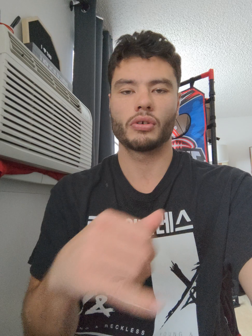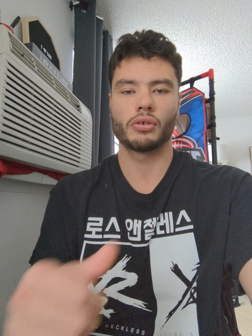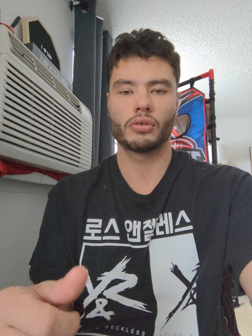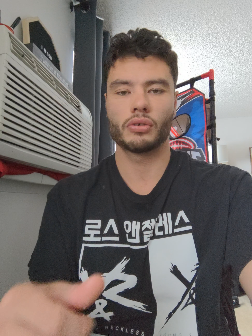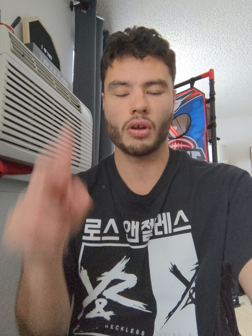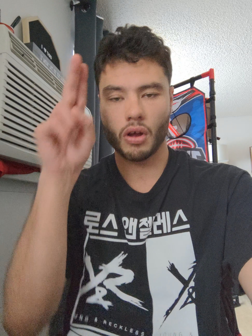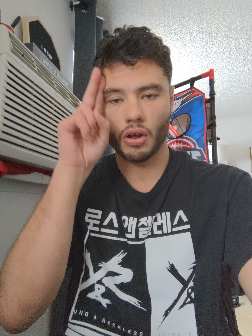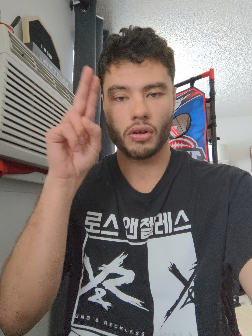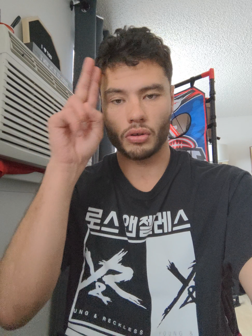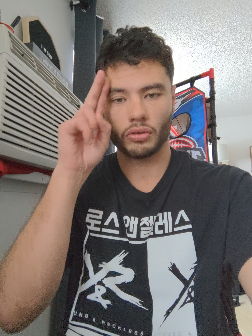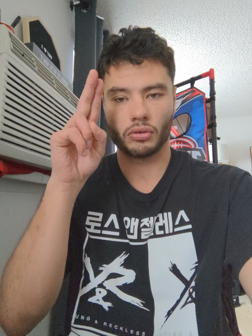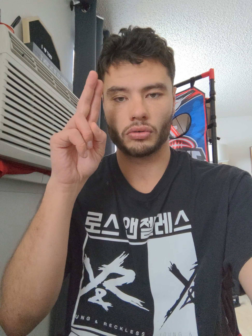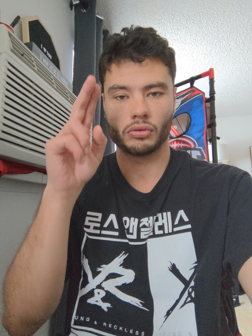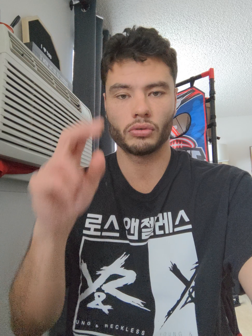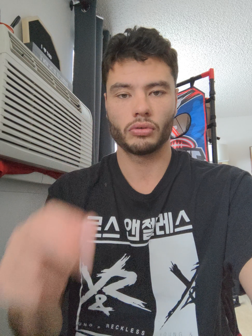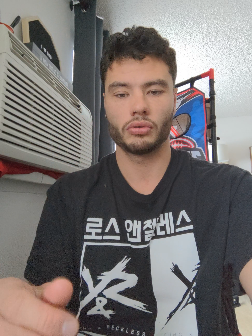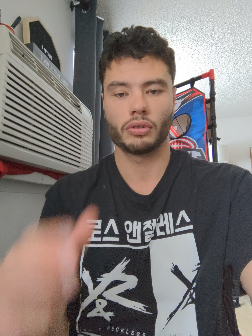uncle